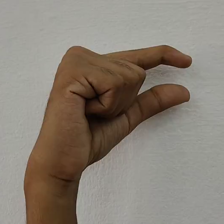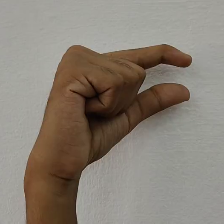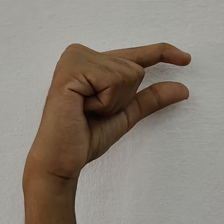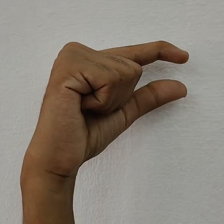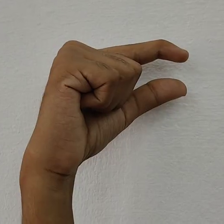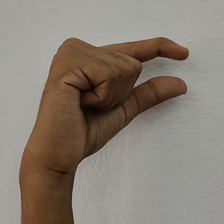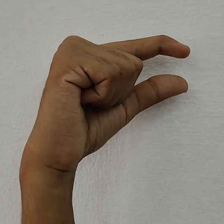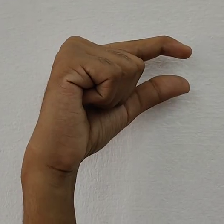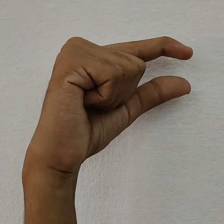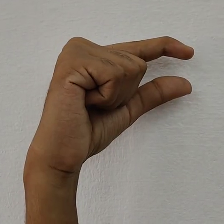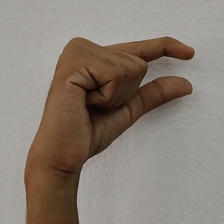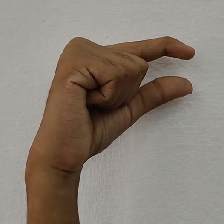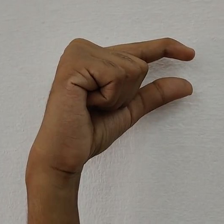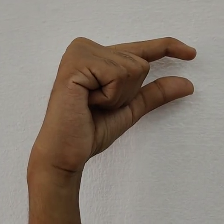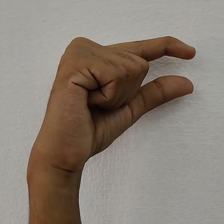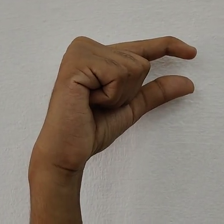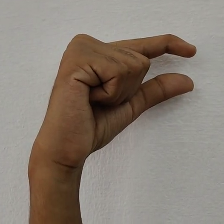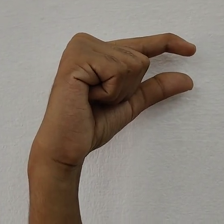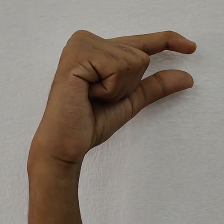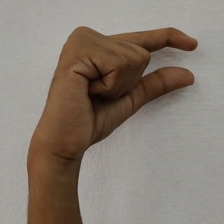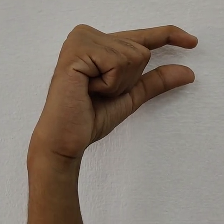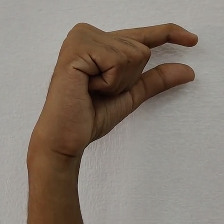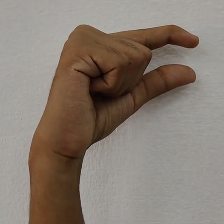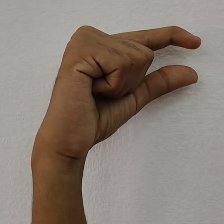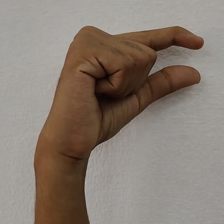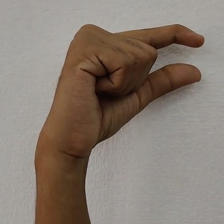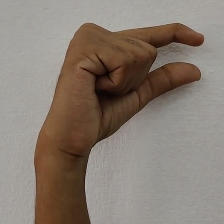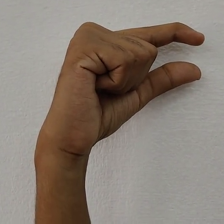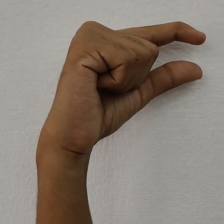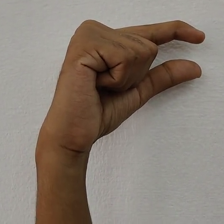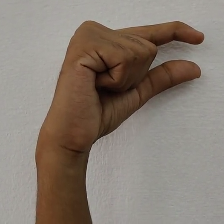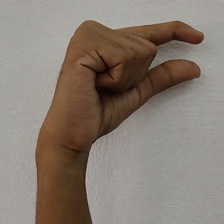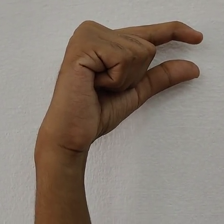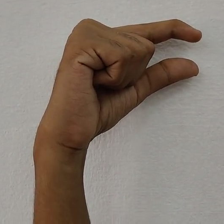ഉ